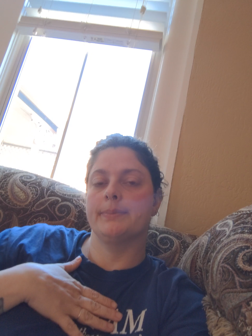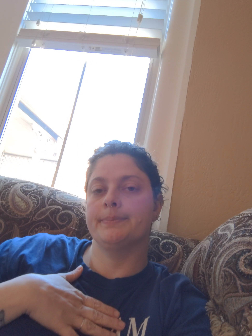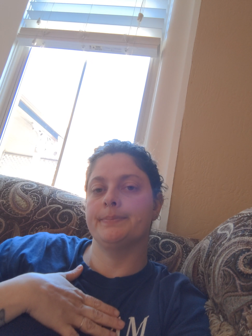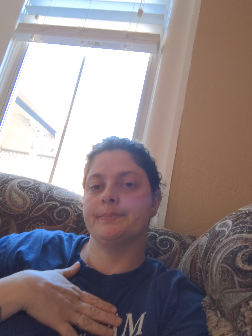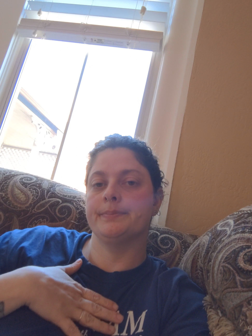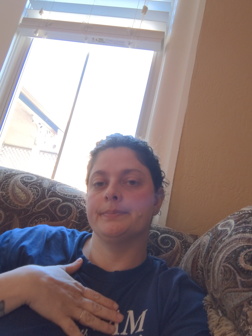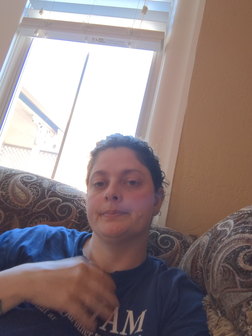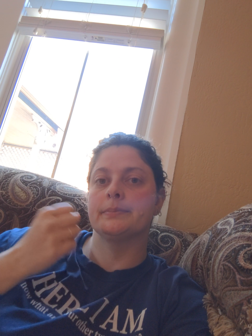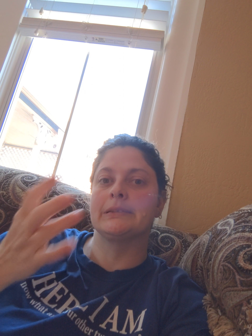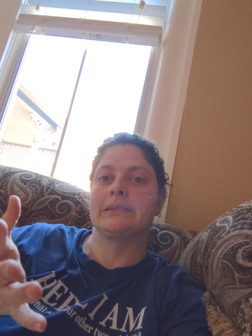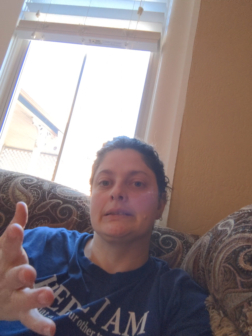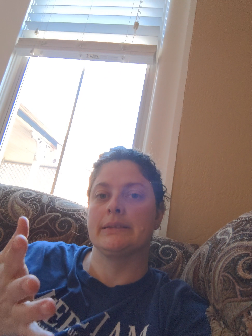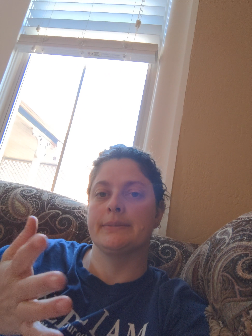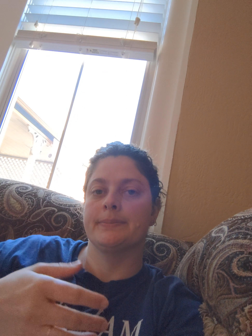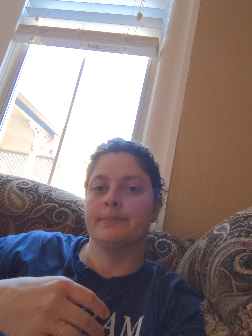many